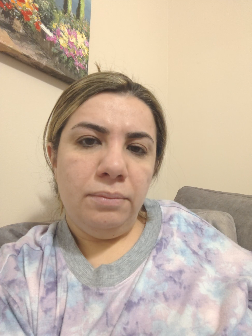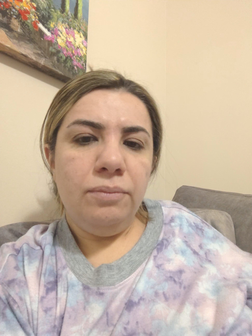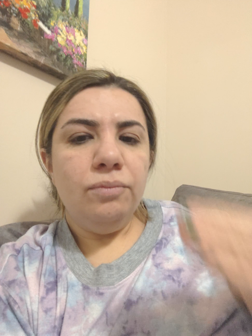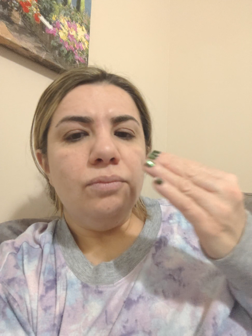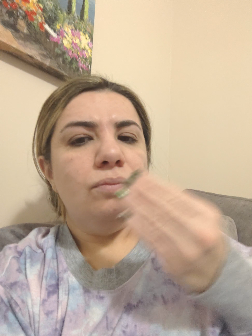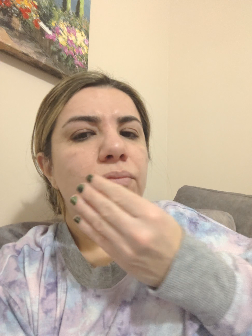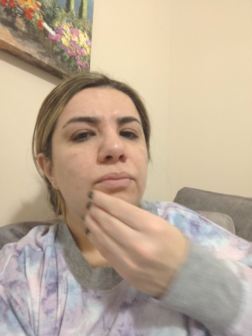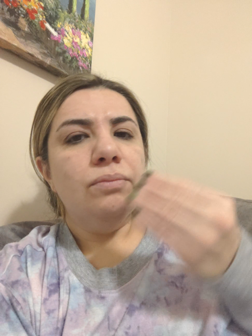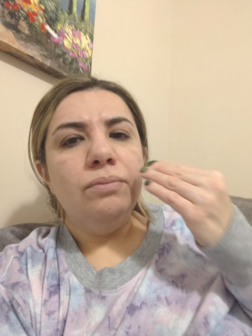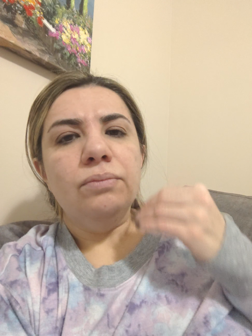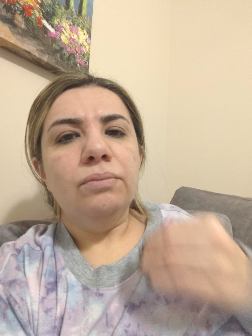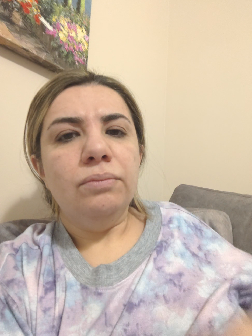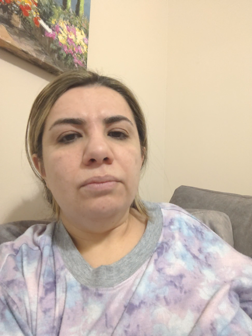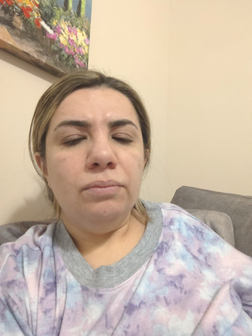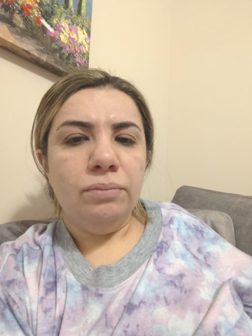gum